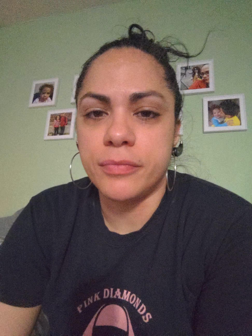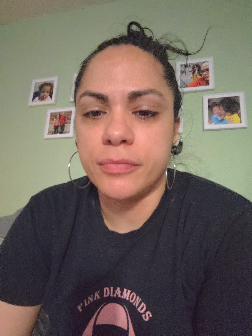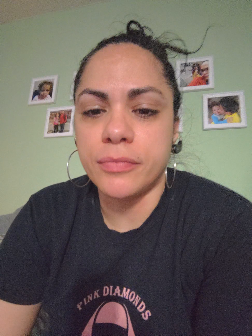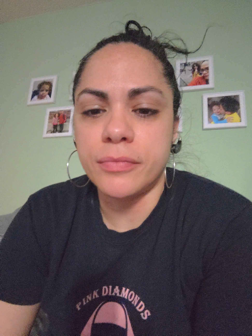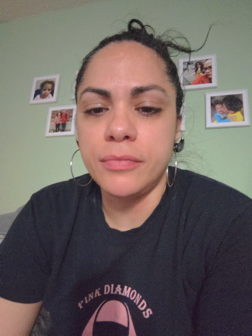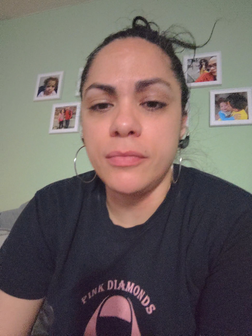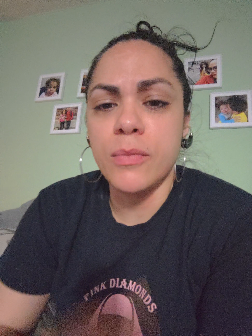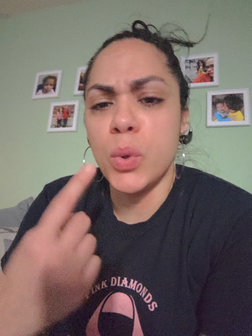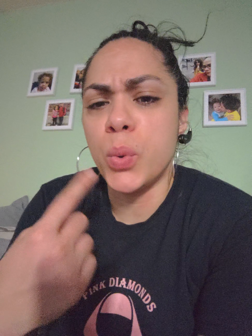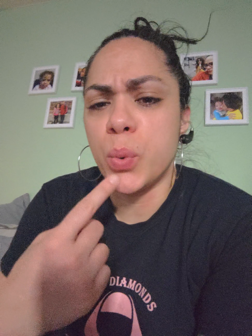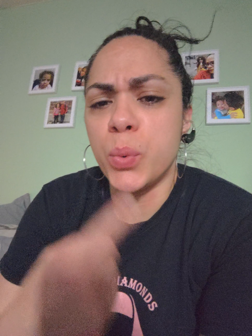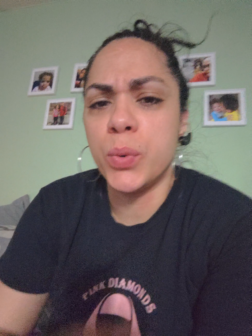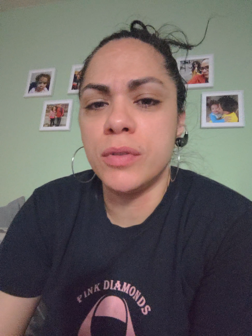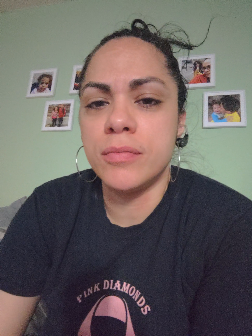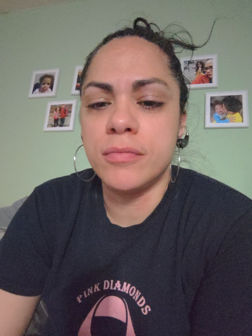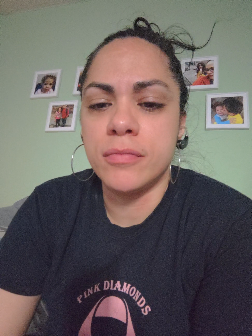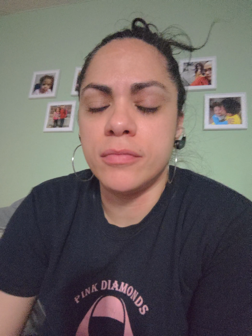who